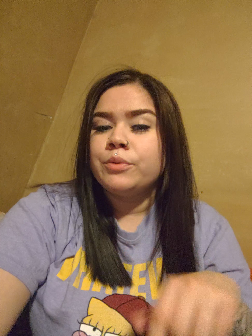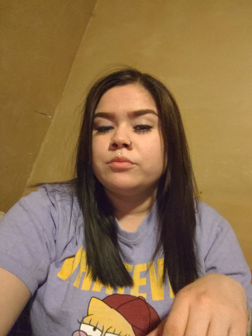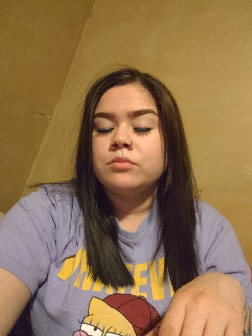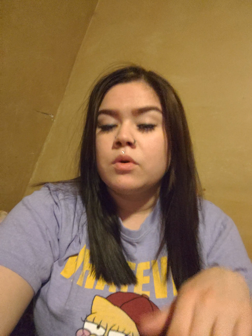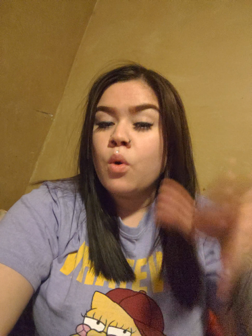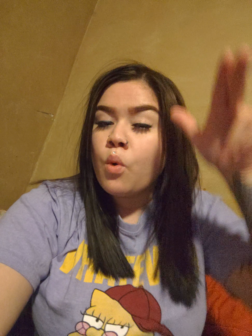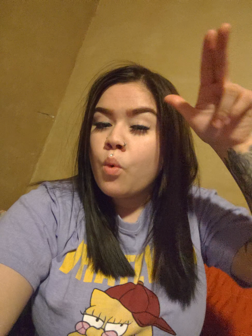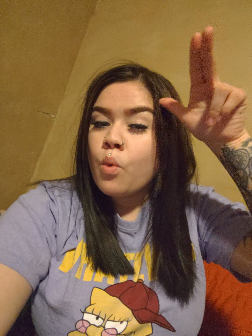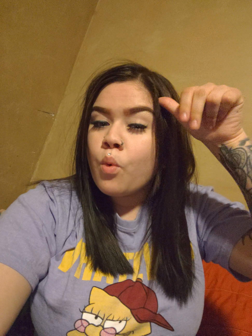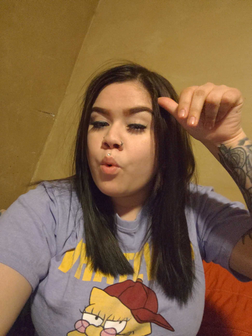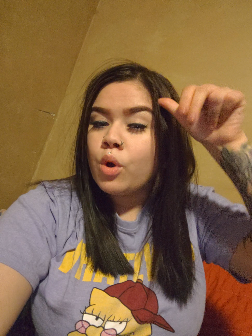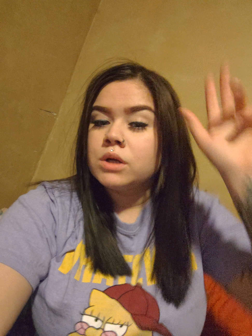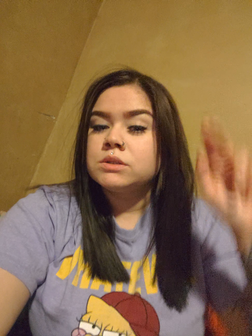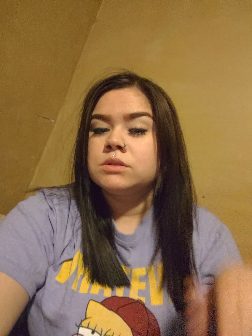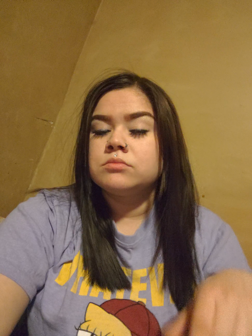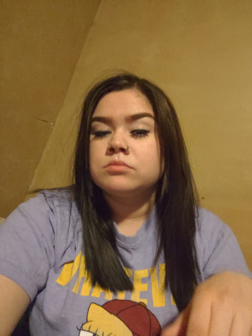horse